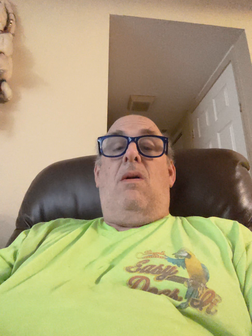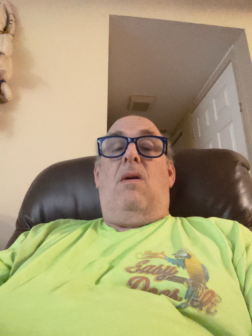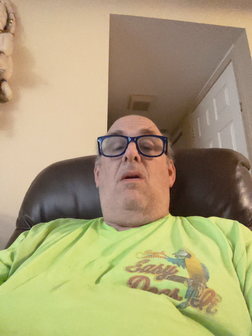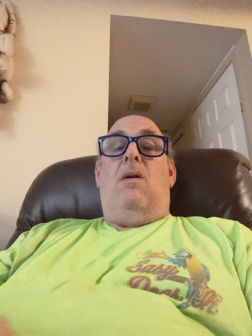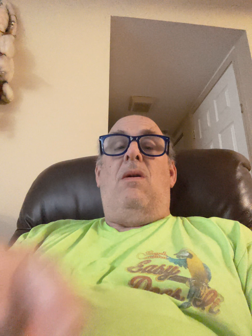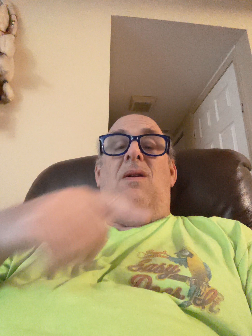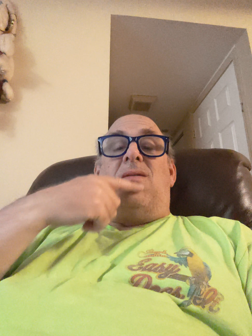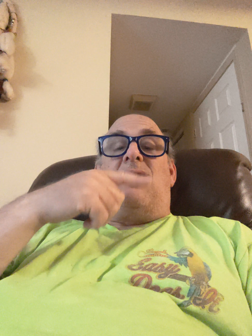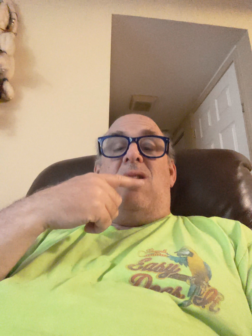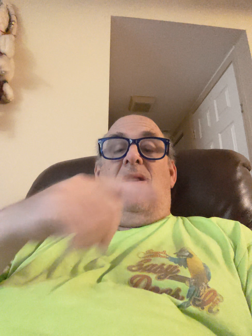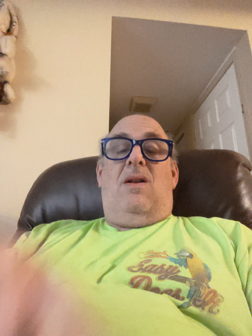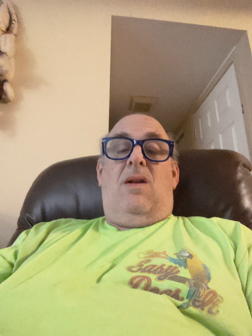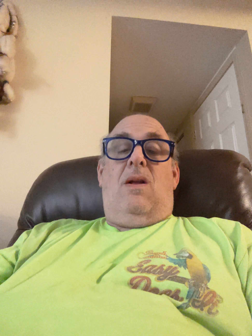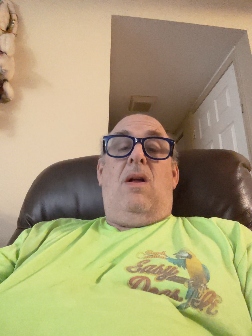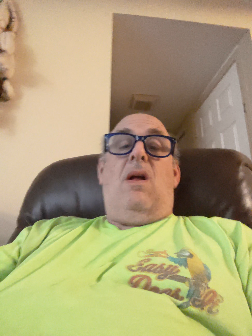say